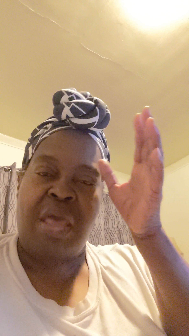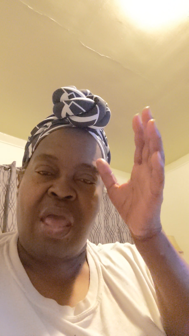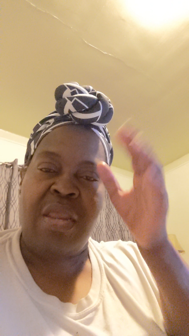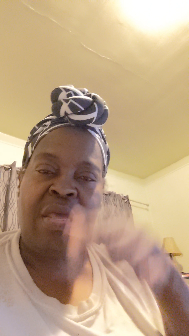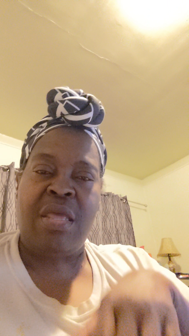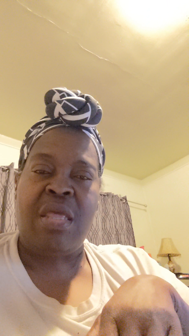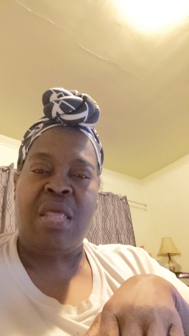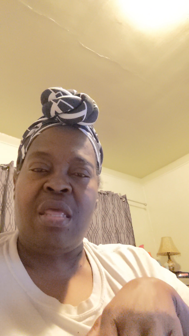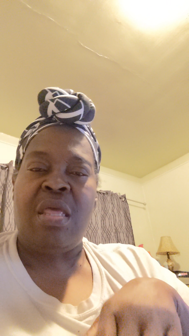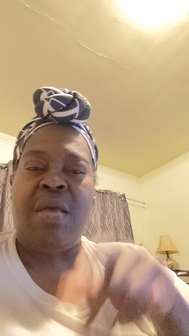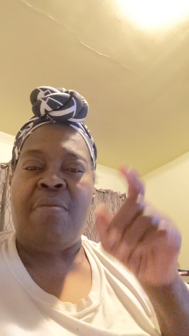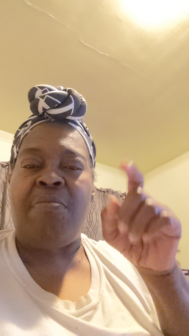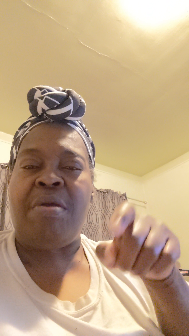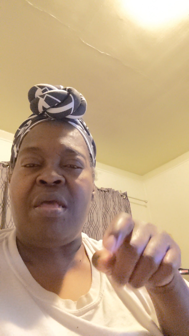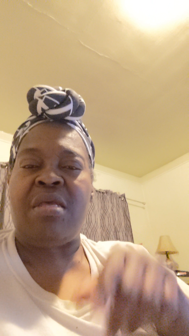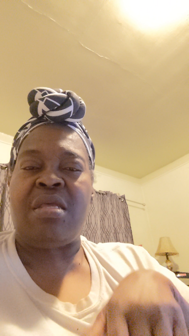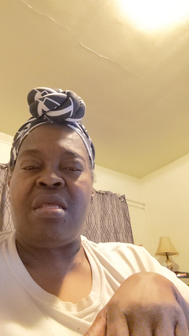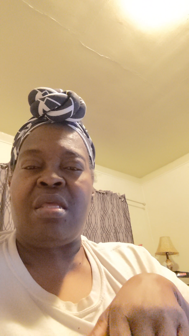must